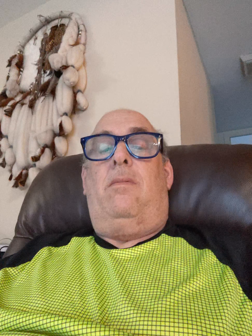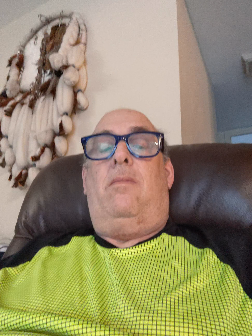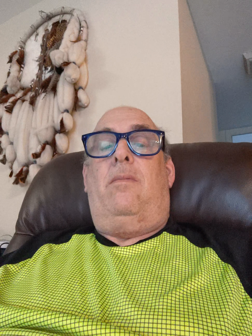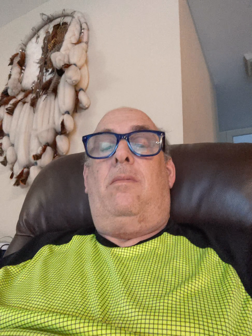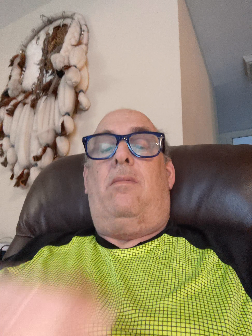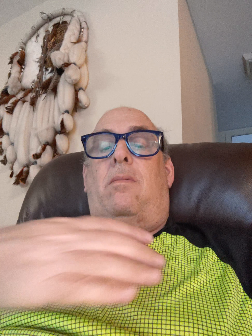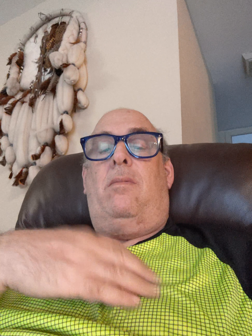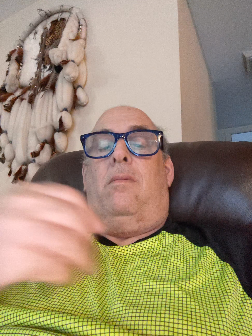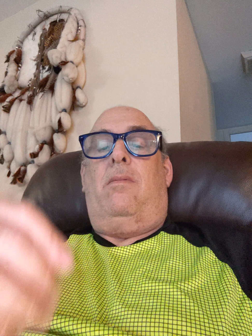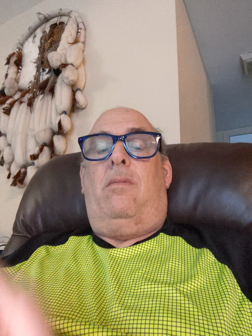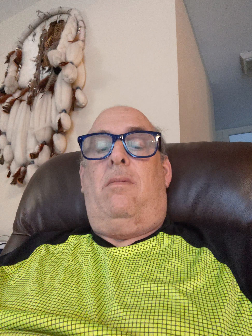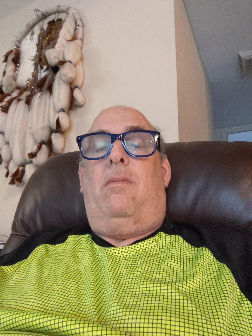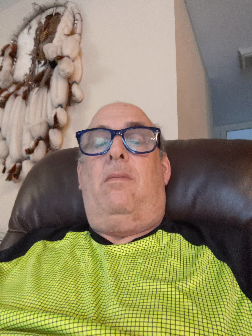white